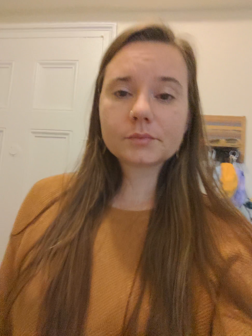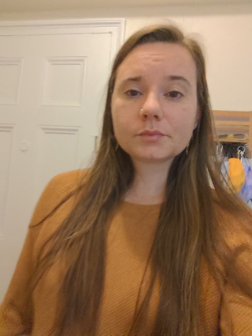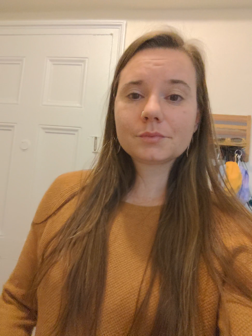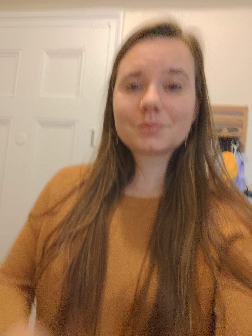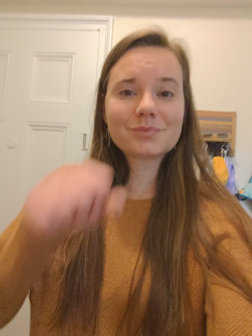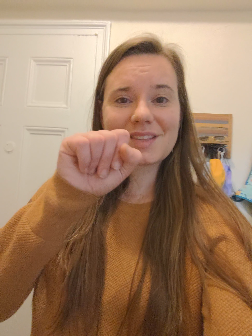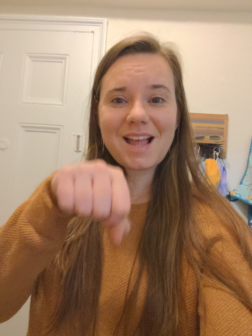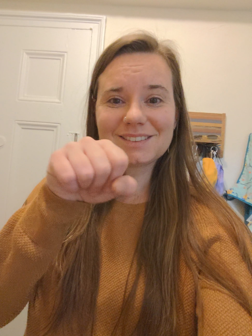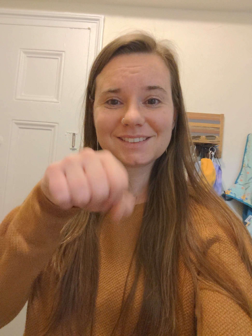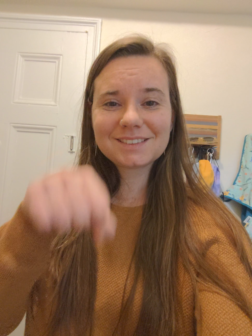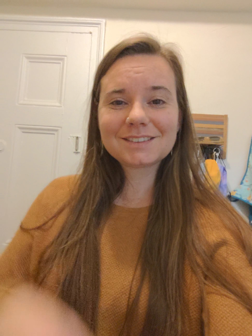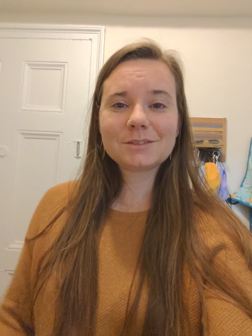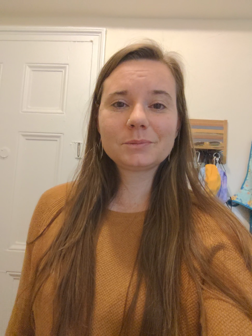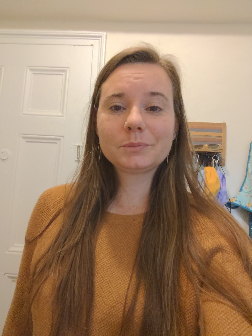yes